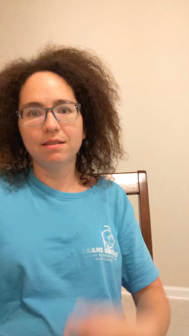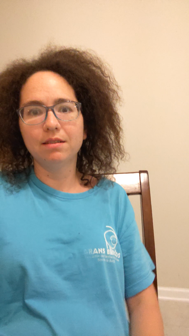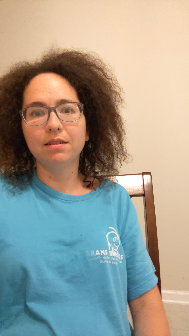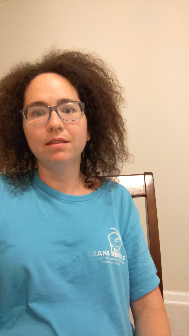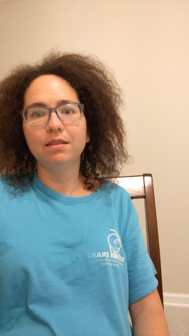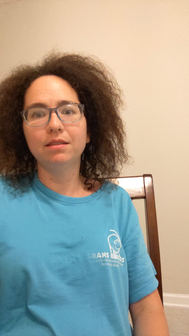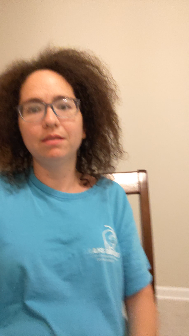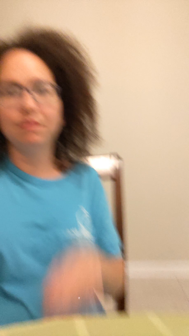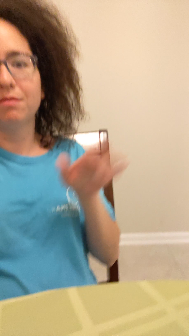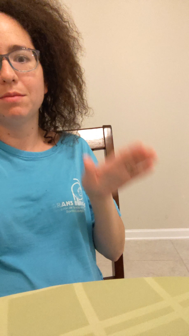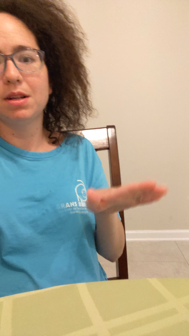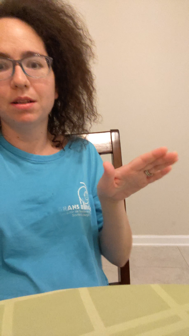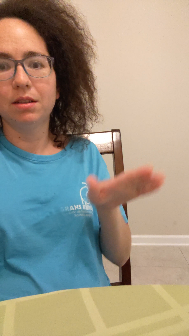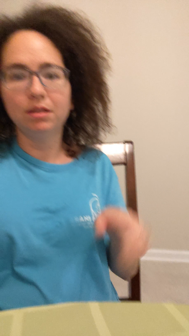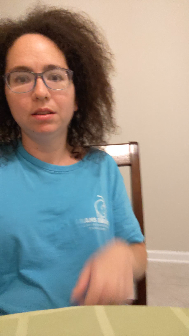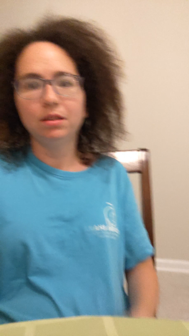penguin